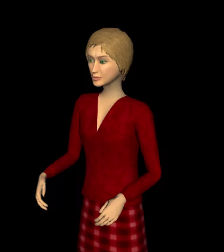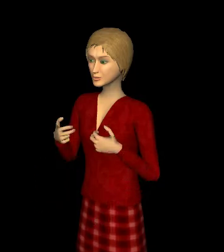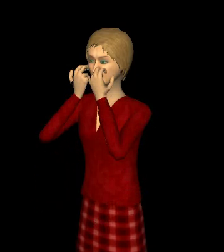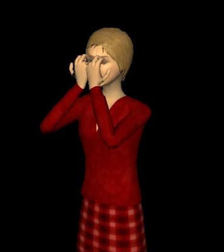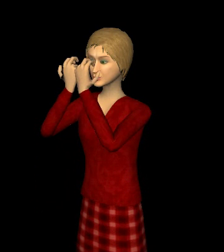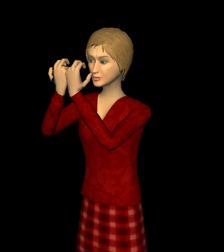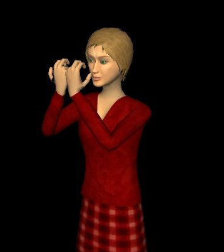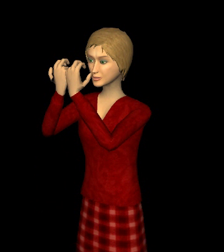معجب